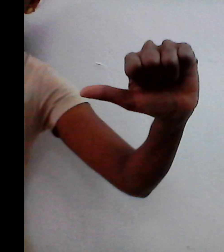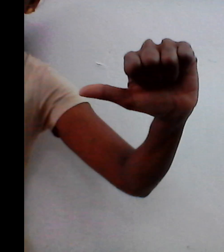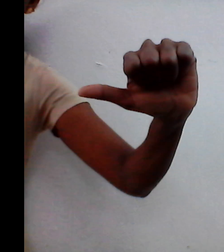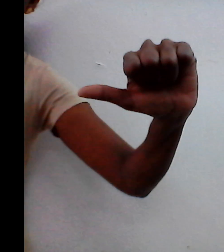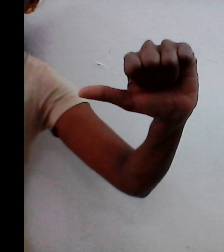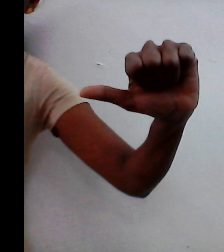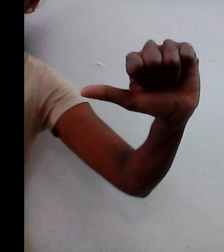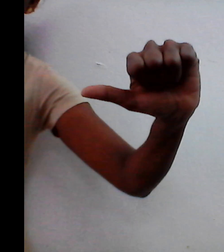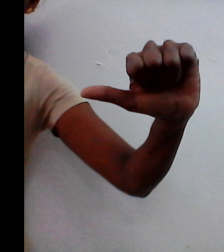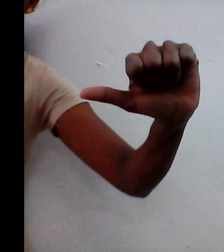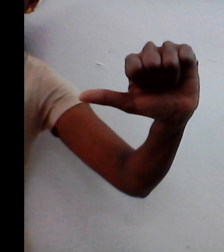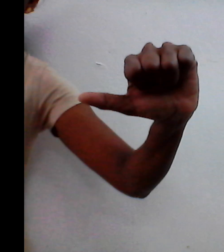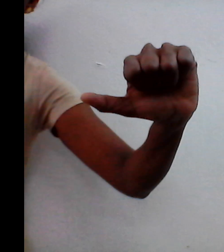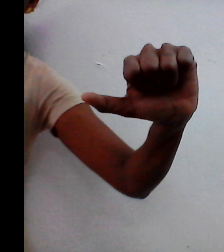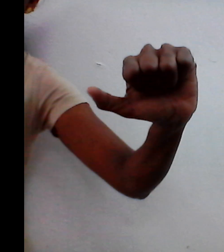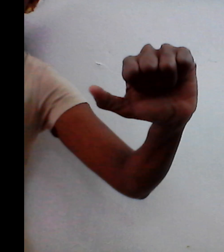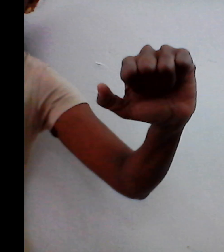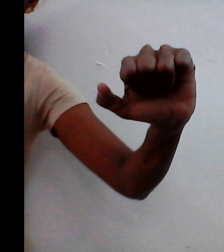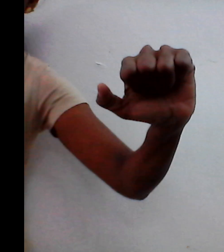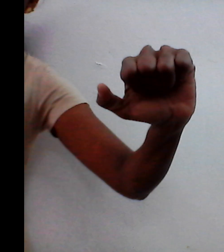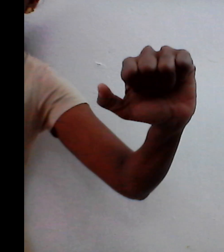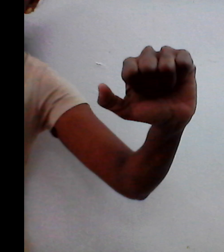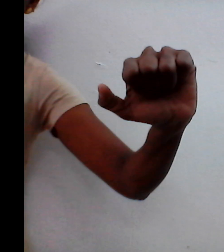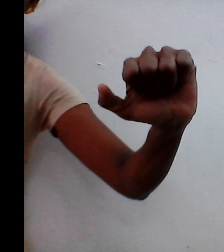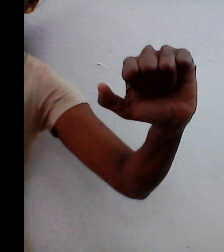ഏ